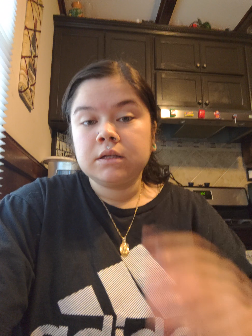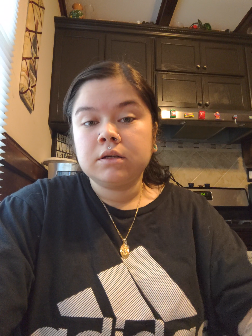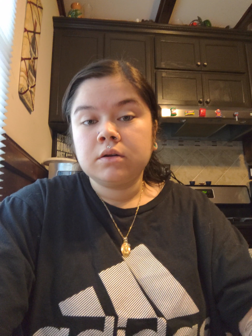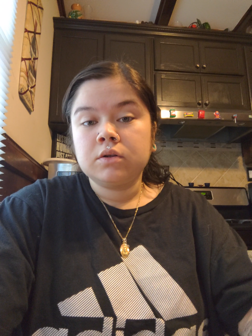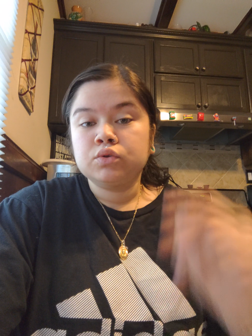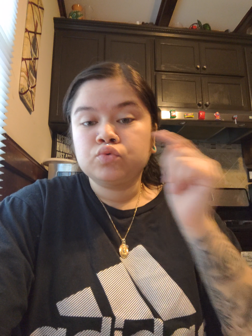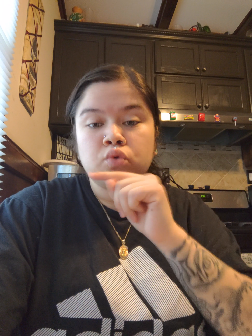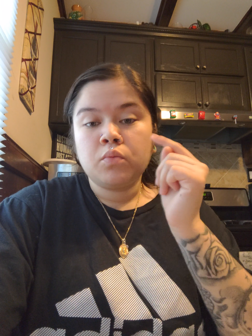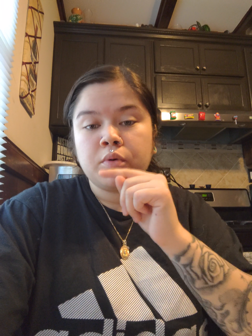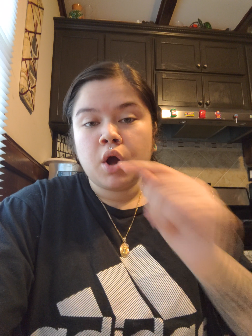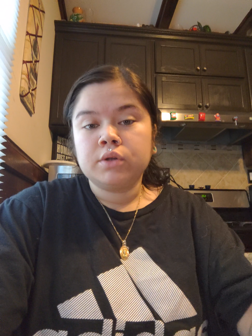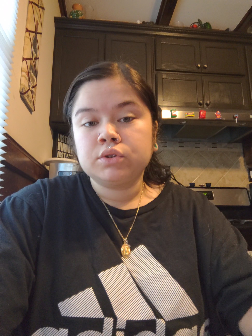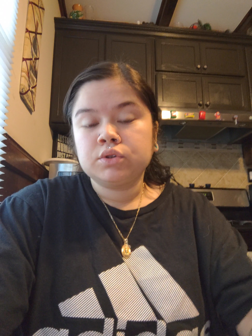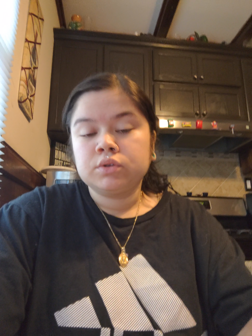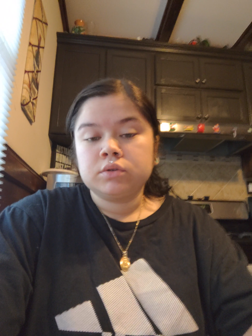toothbrush